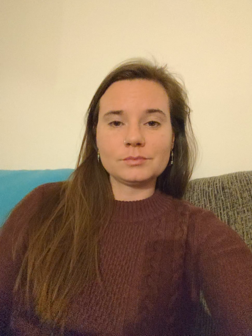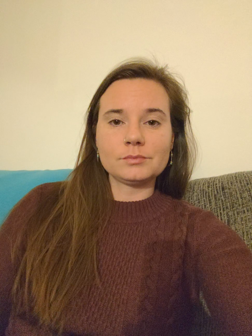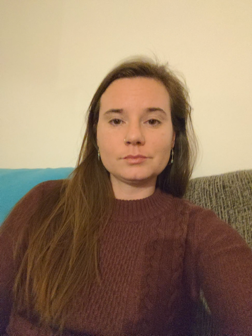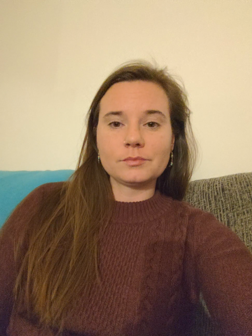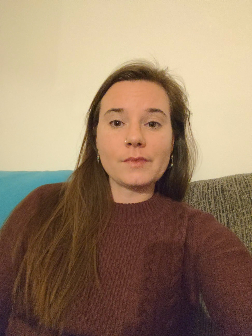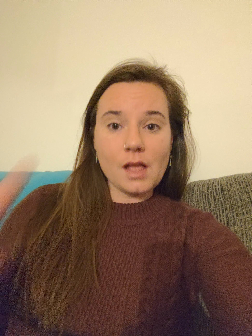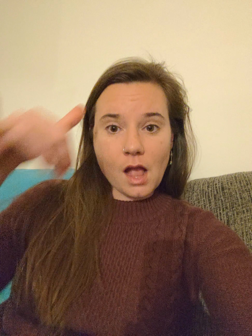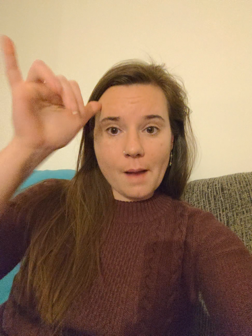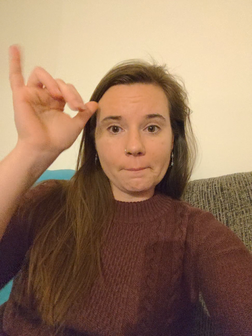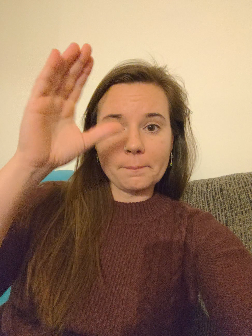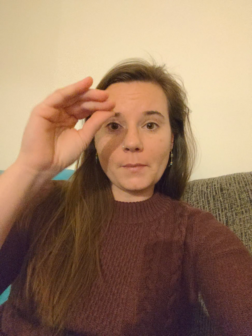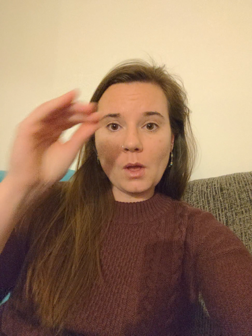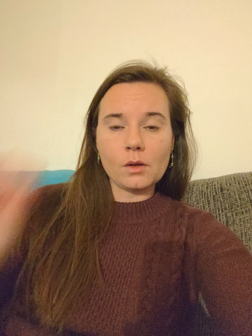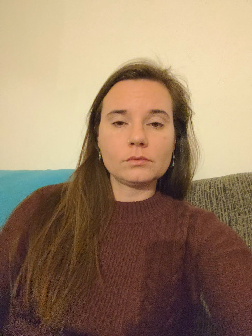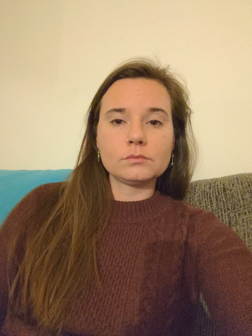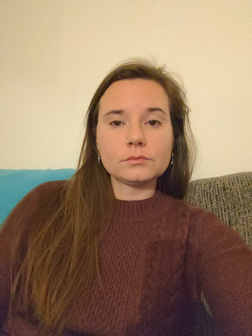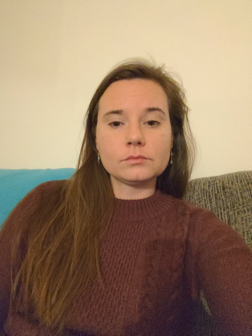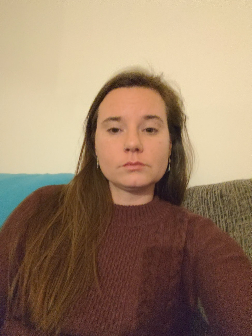cowboy